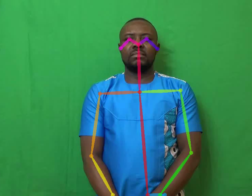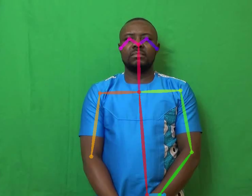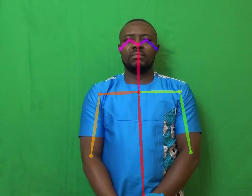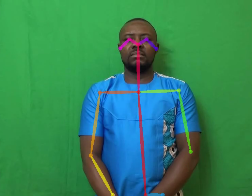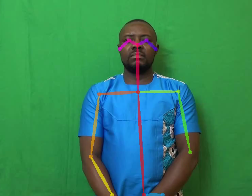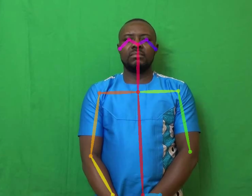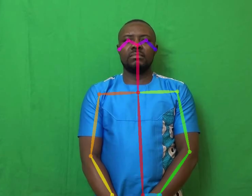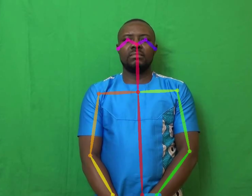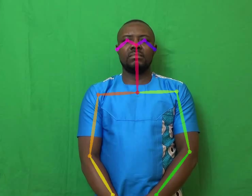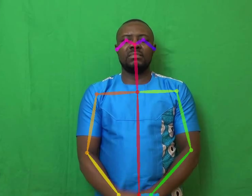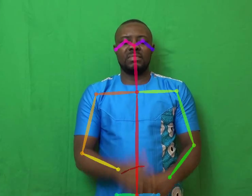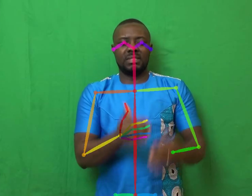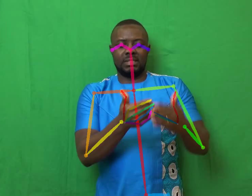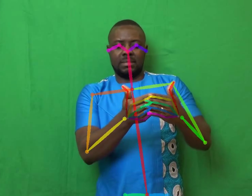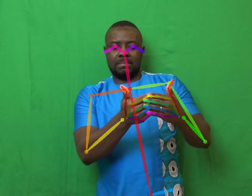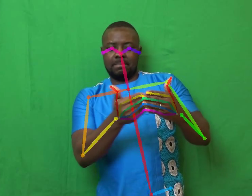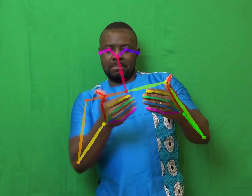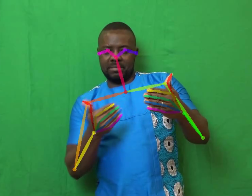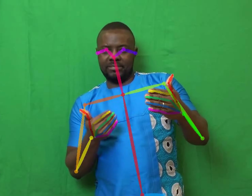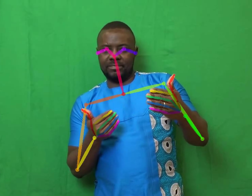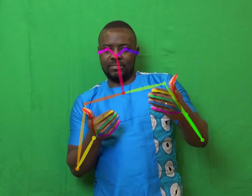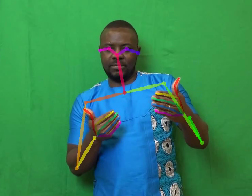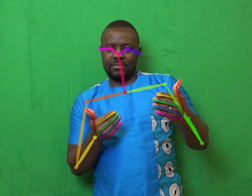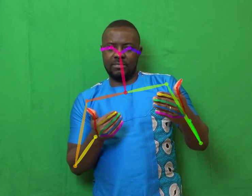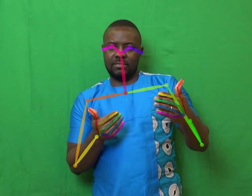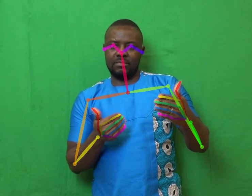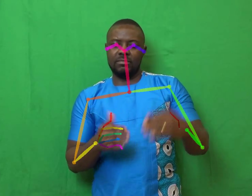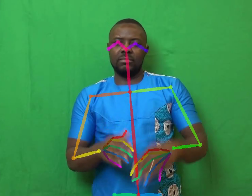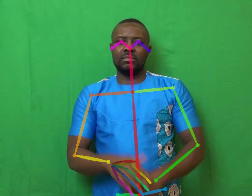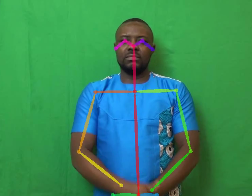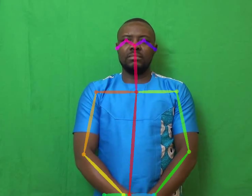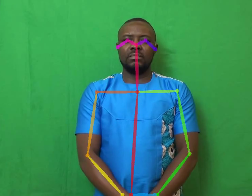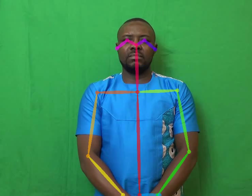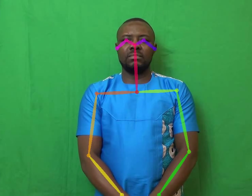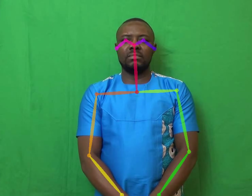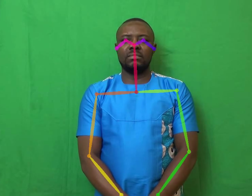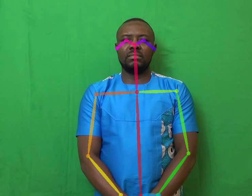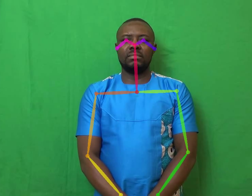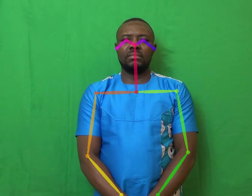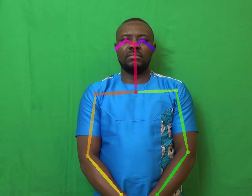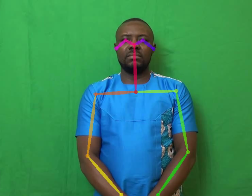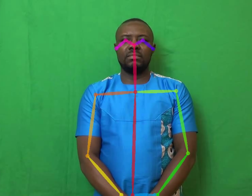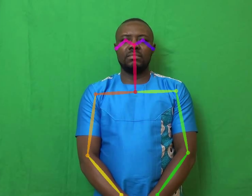before